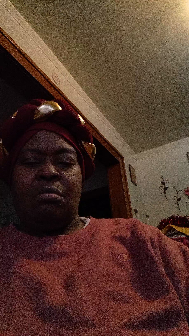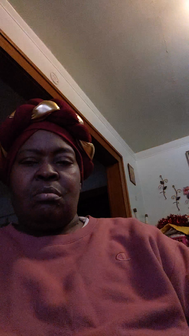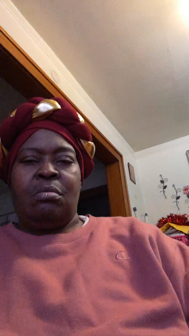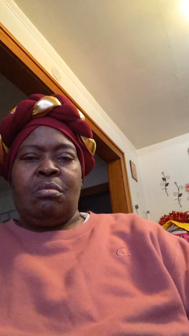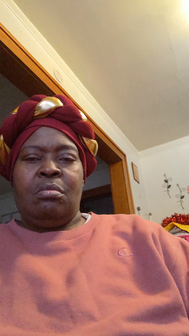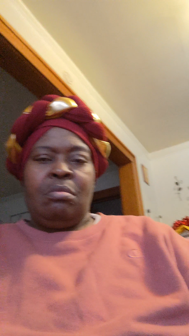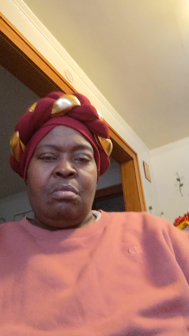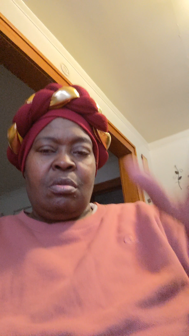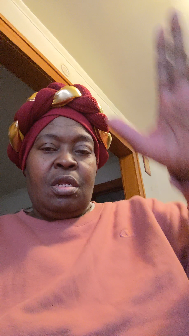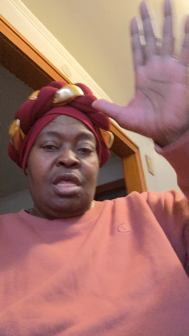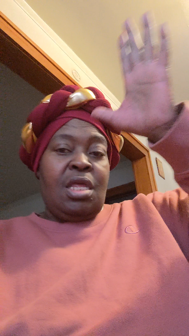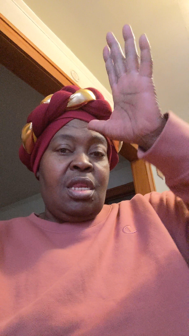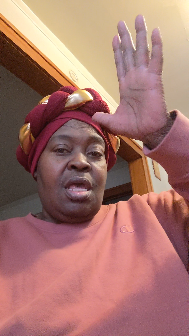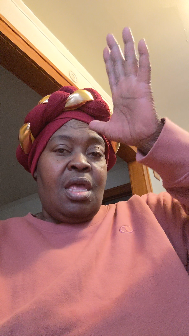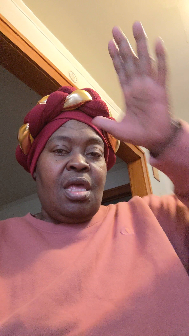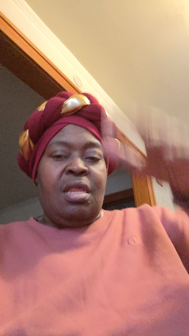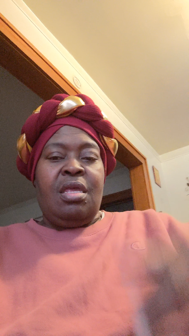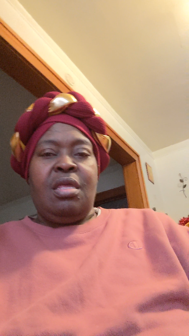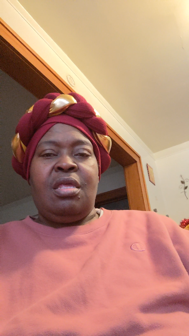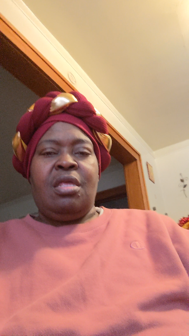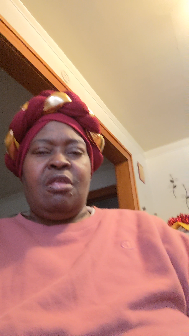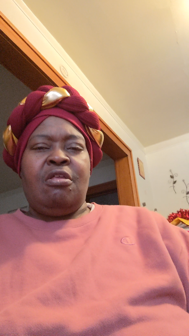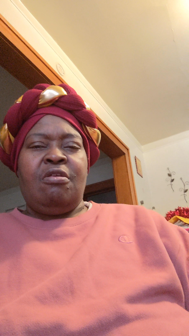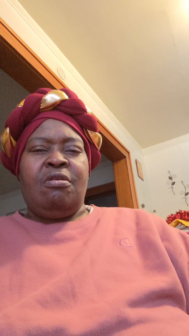daddy